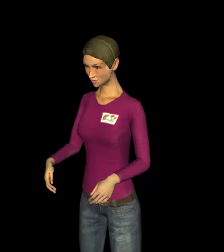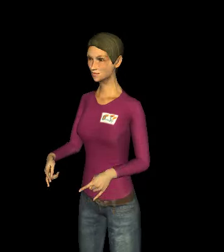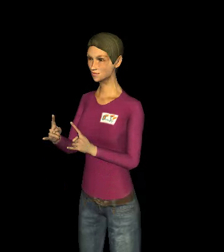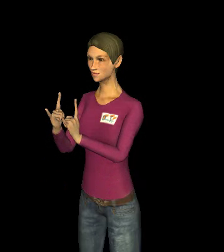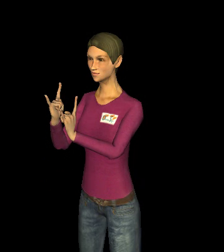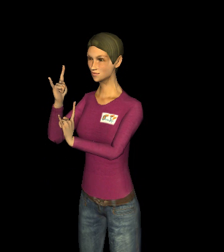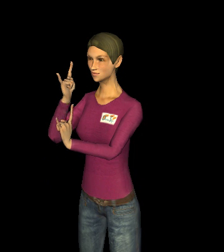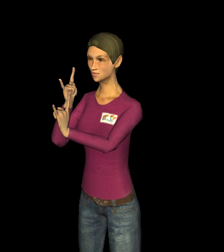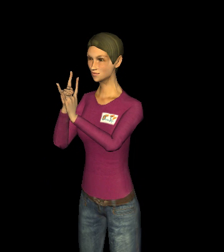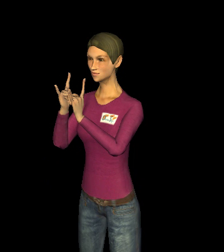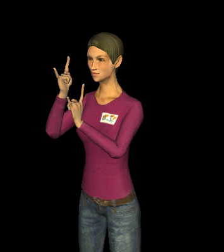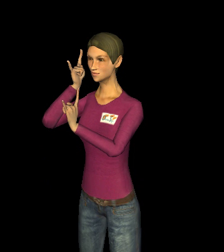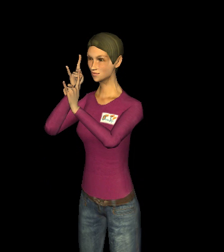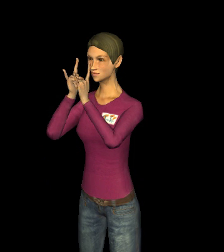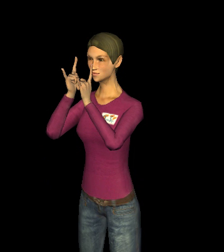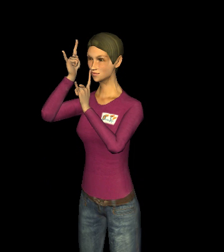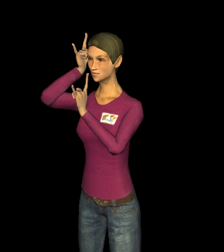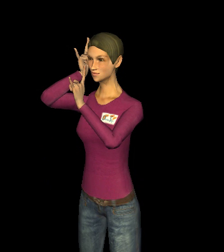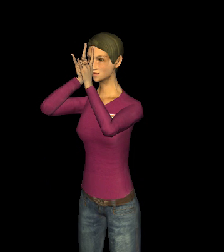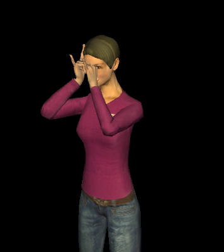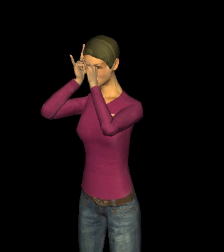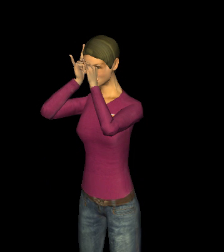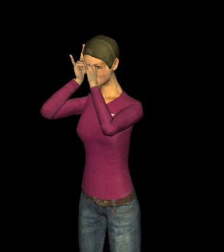قصة